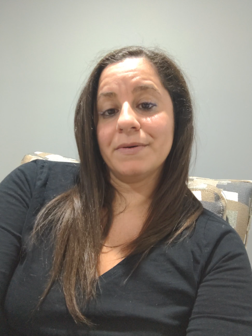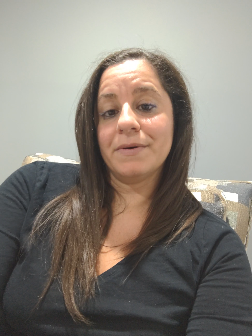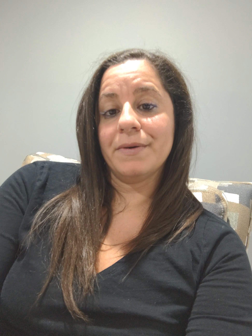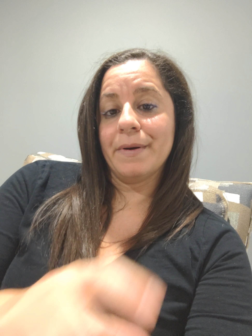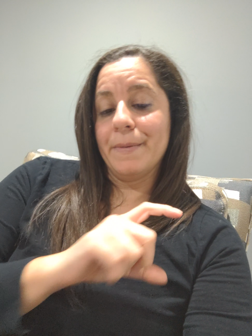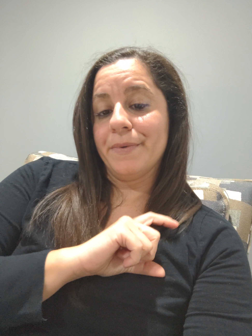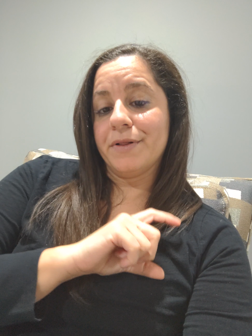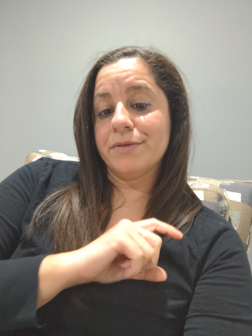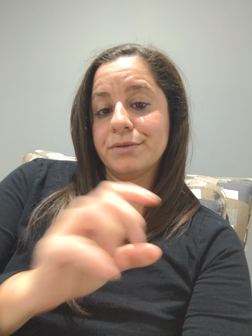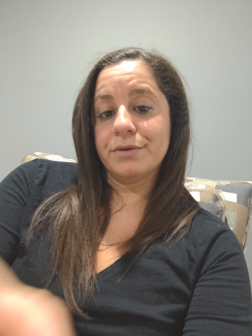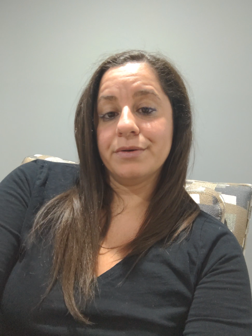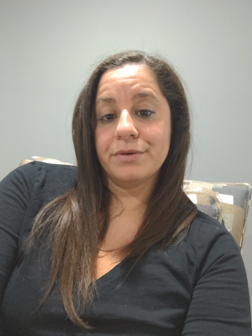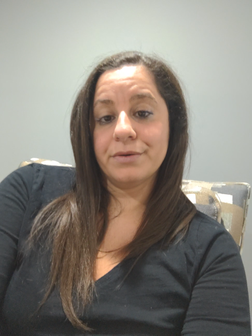police